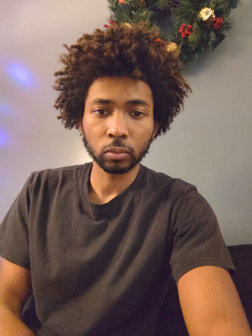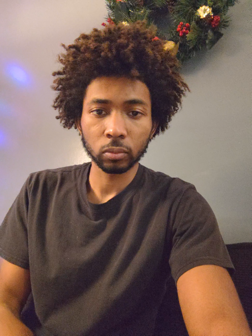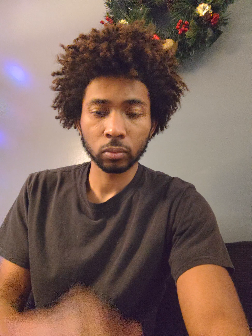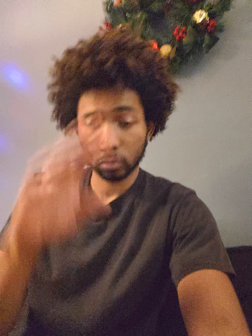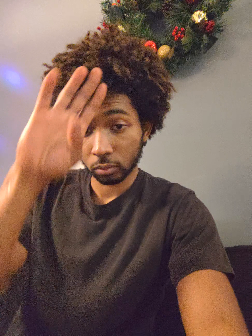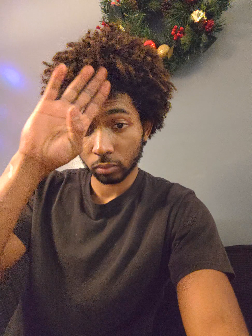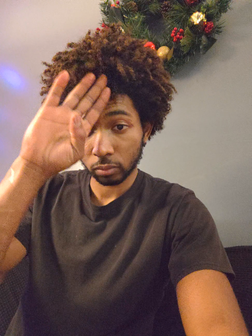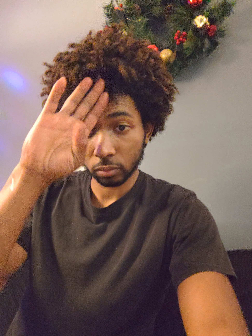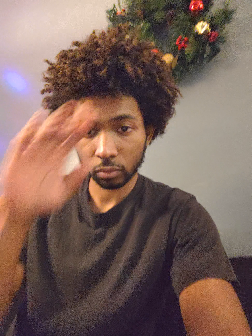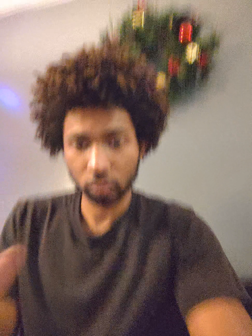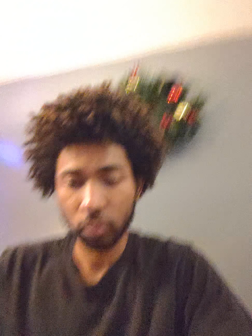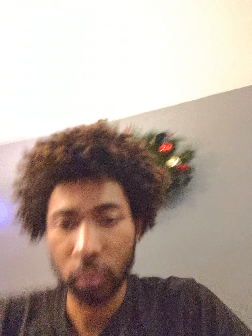fireman